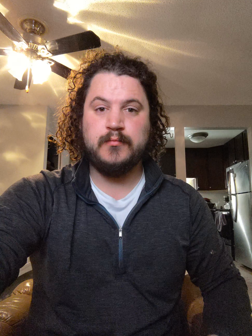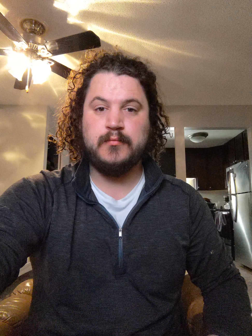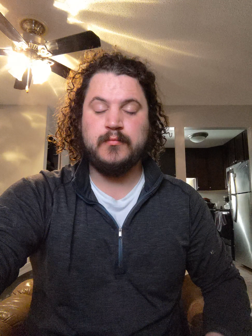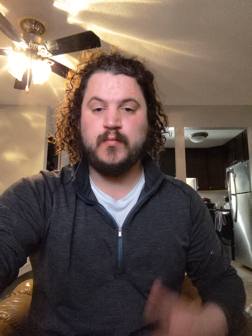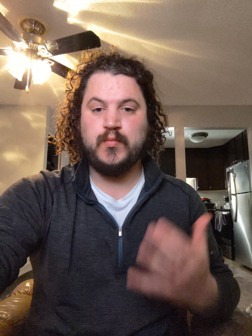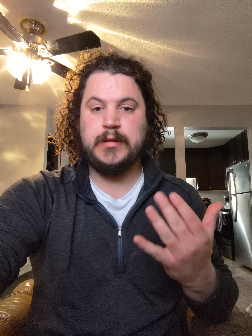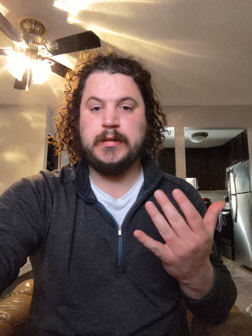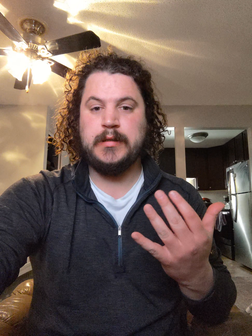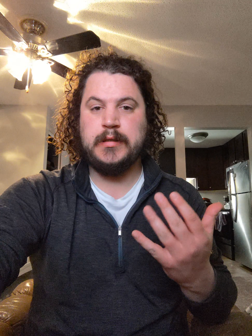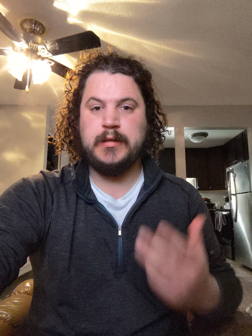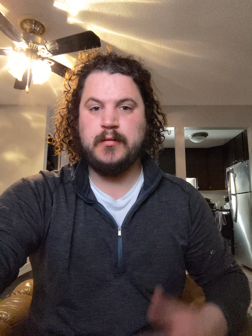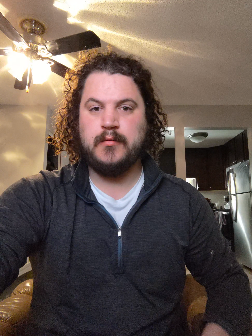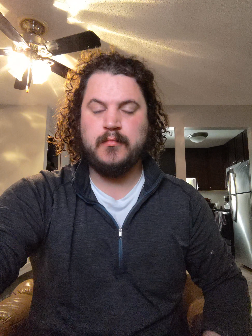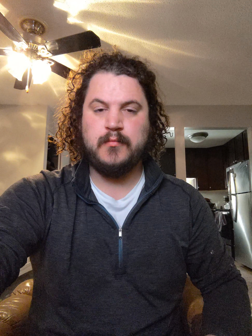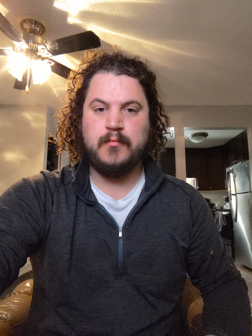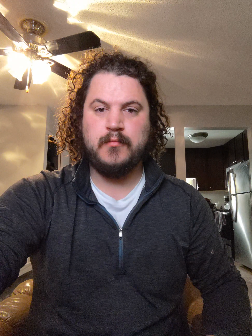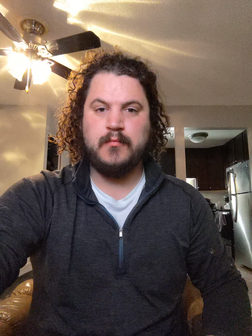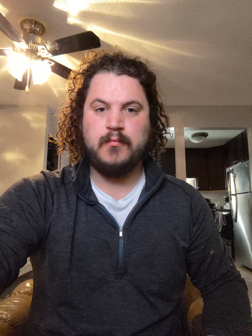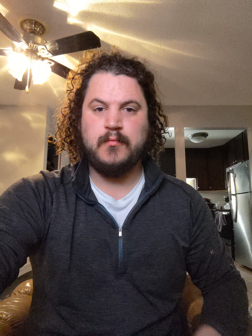wait